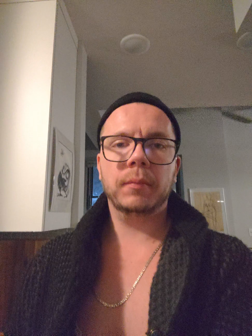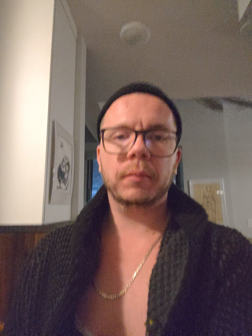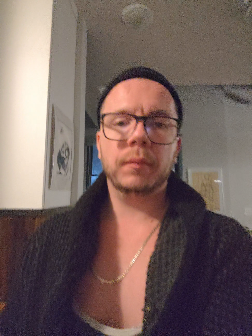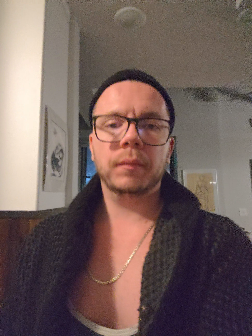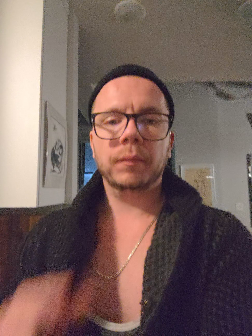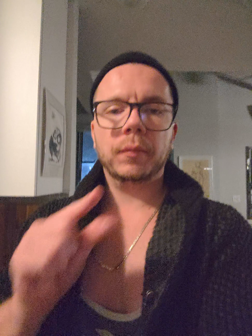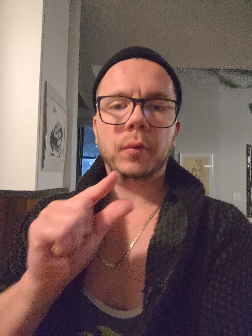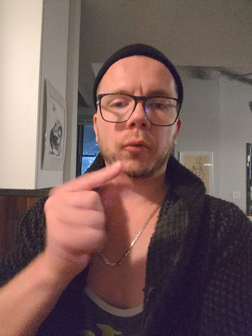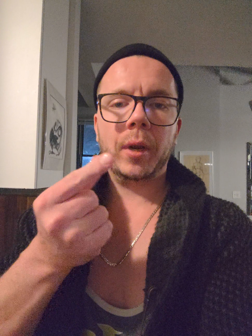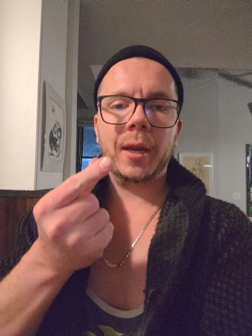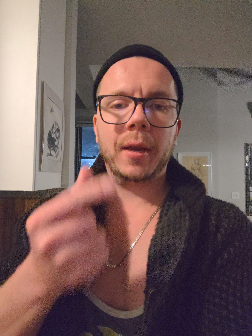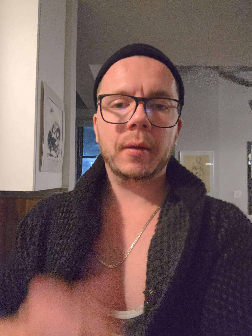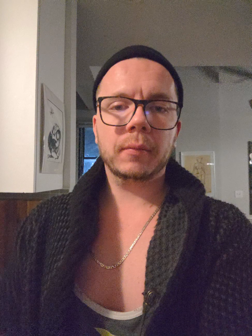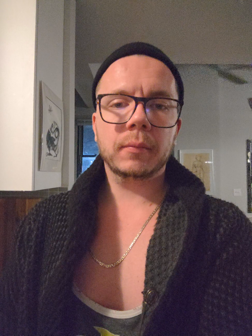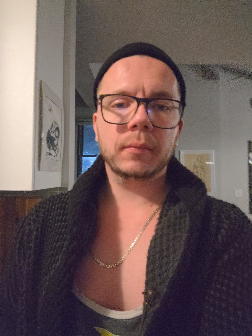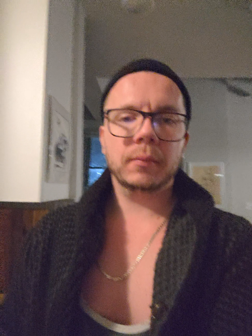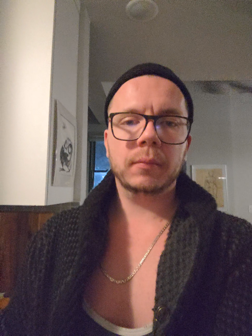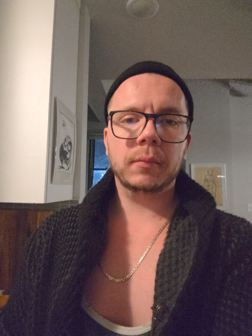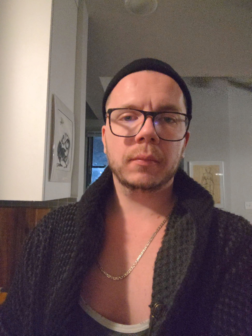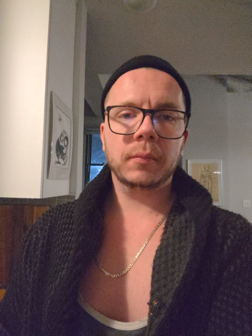green